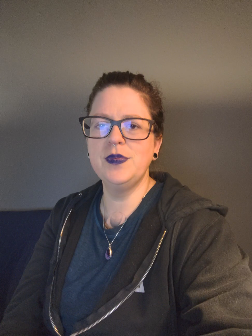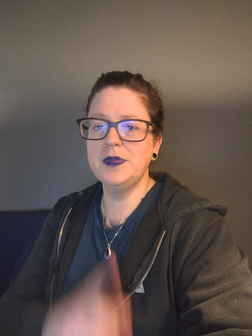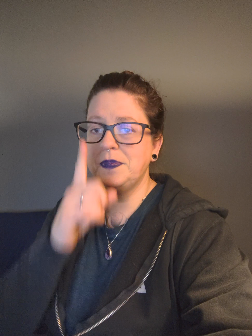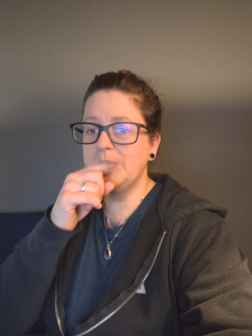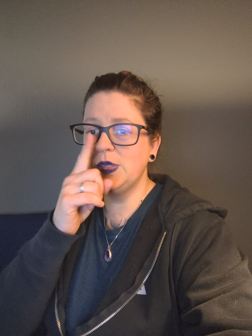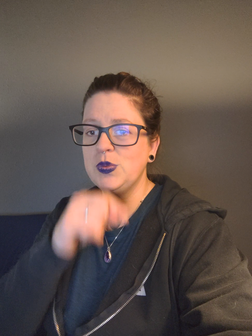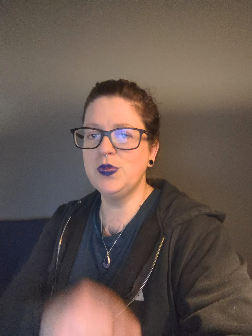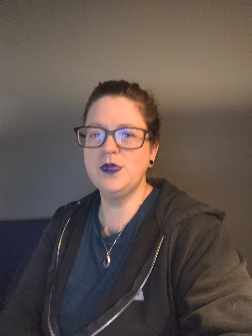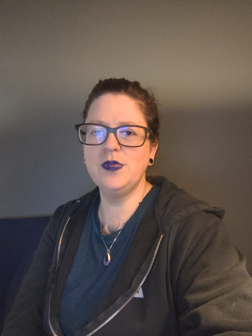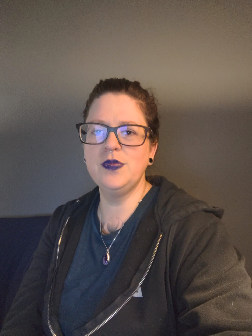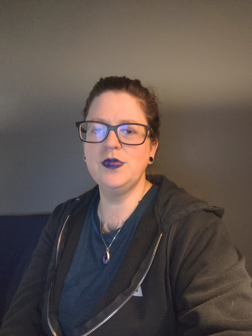mouse